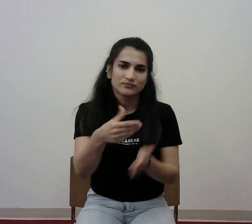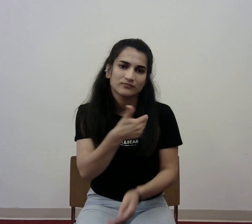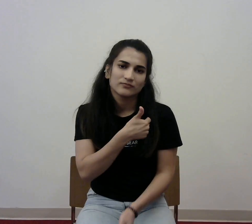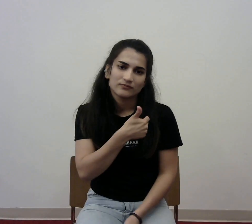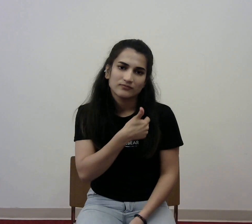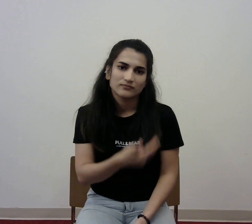istəmək